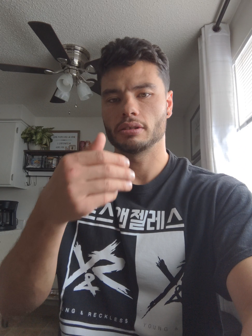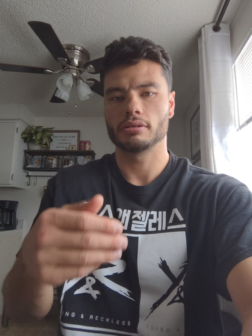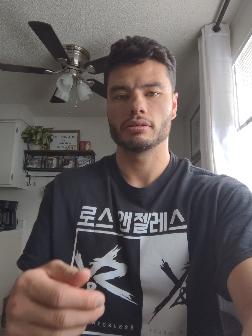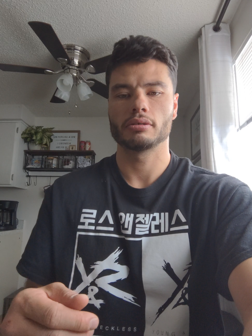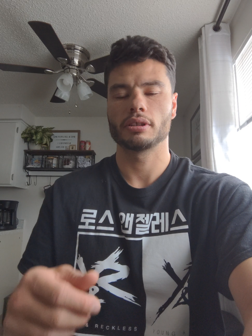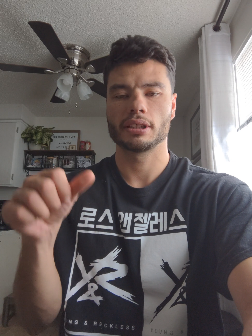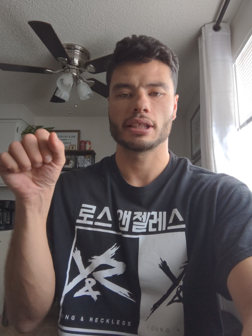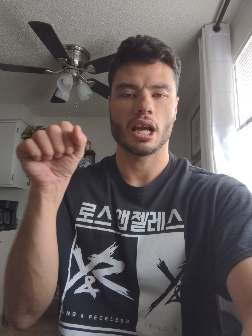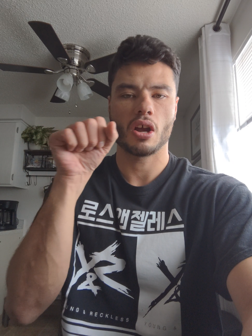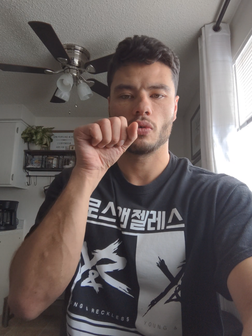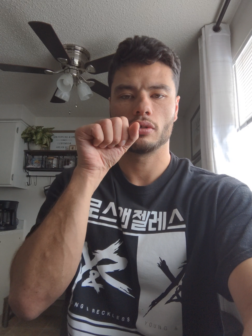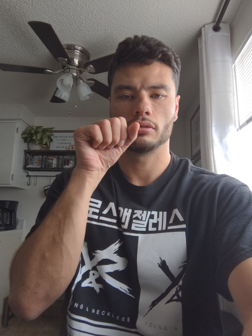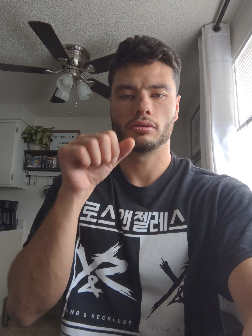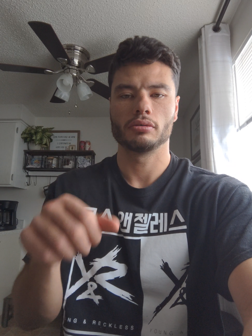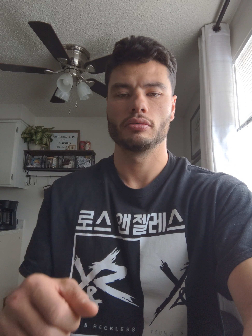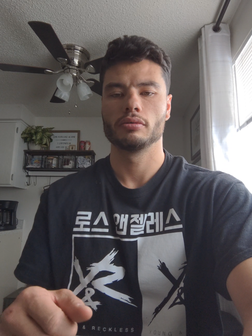carrot